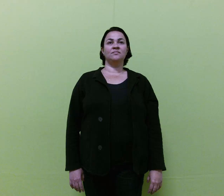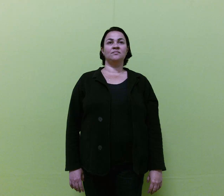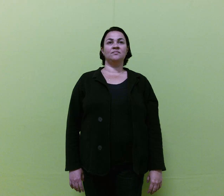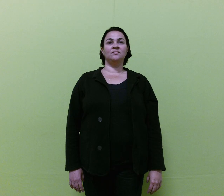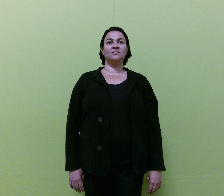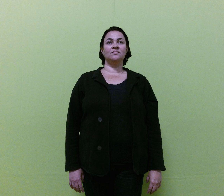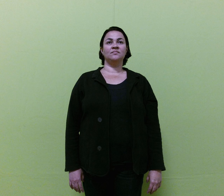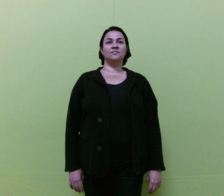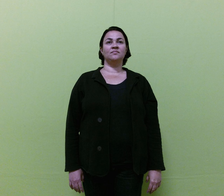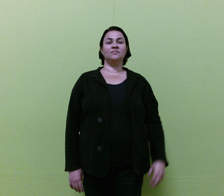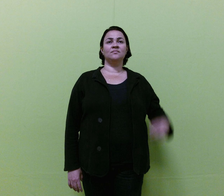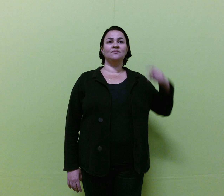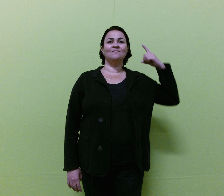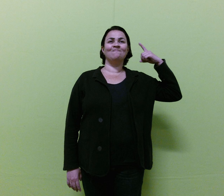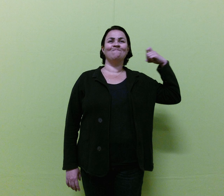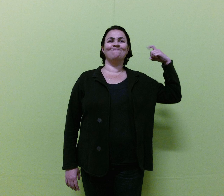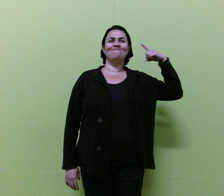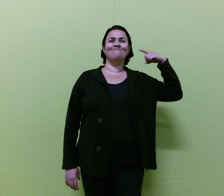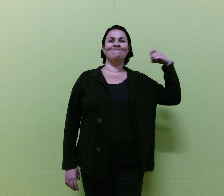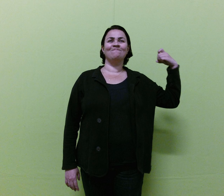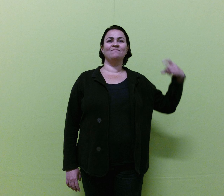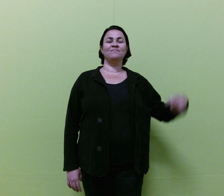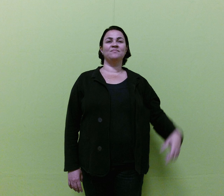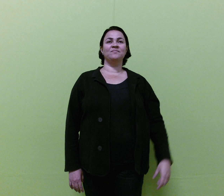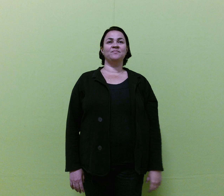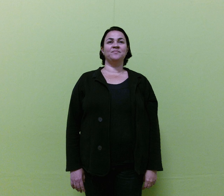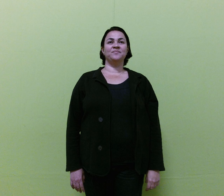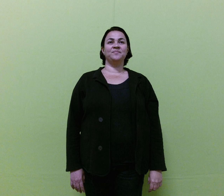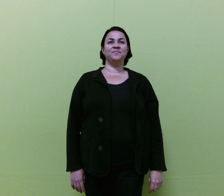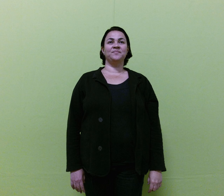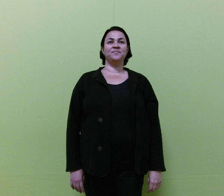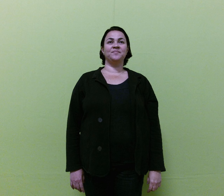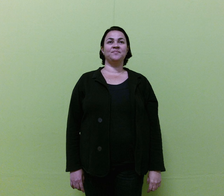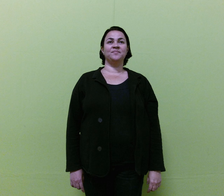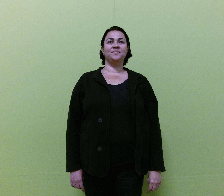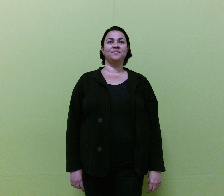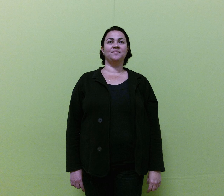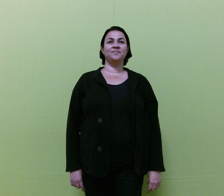barulho